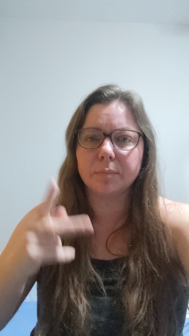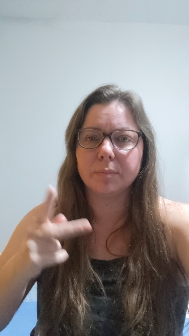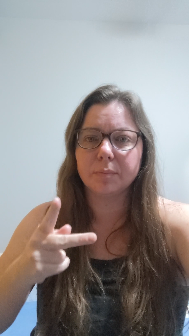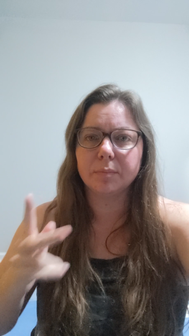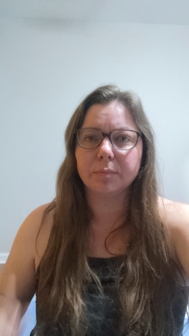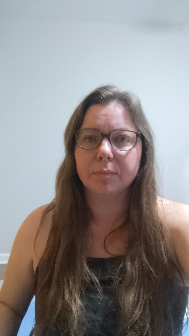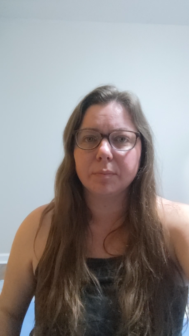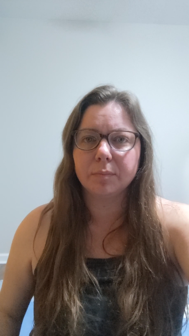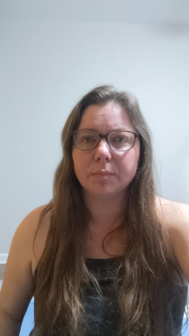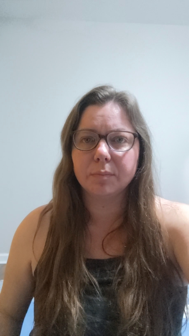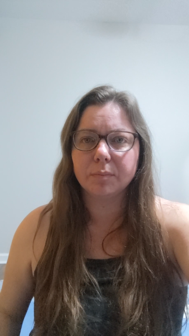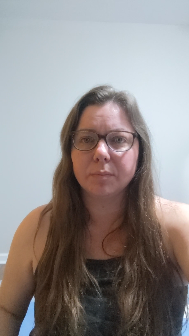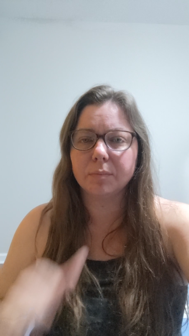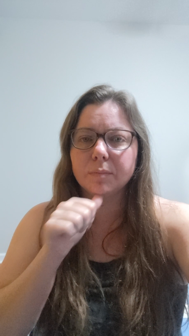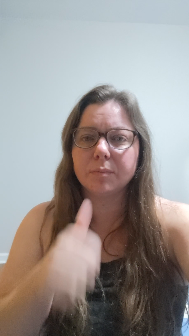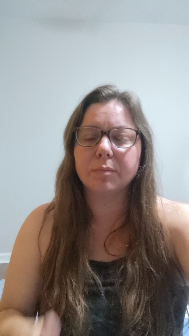don't